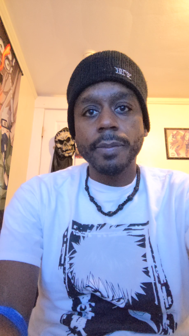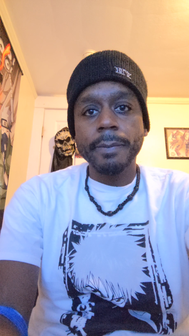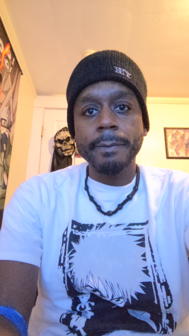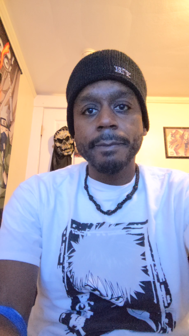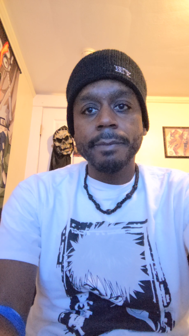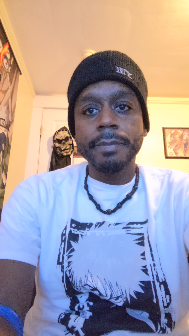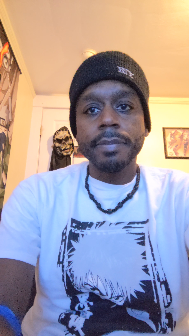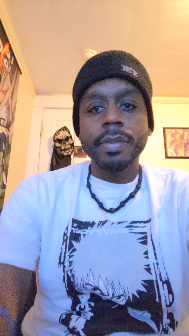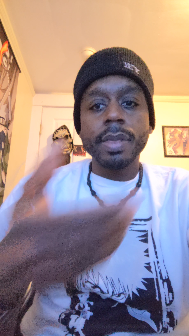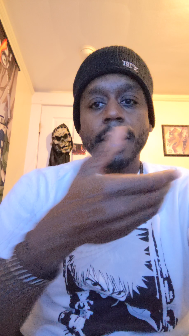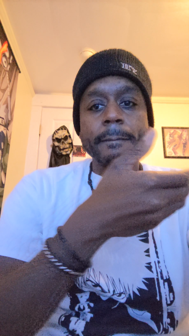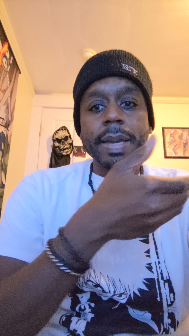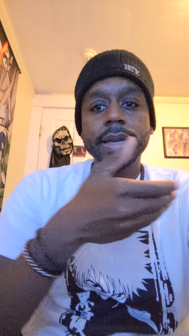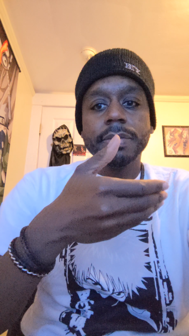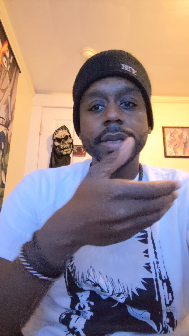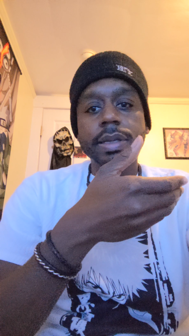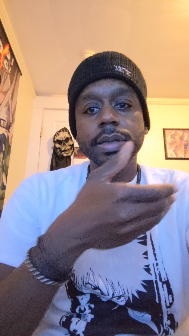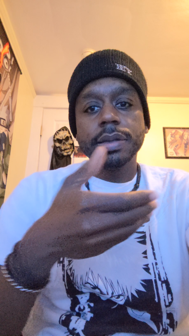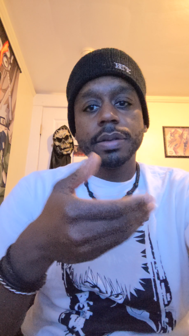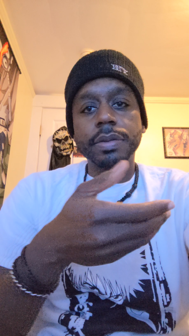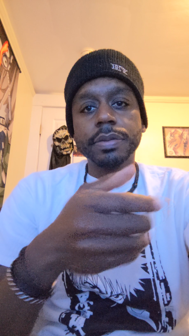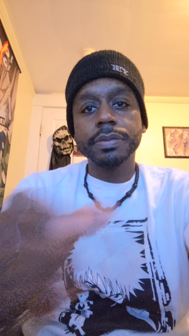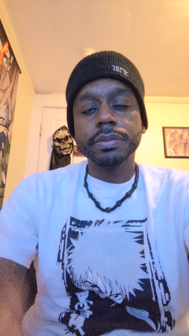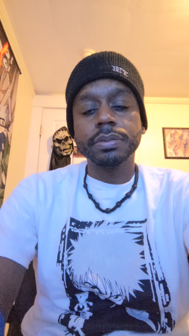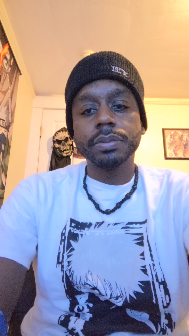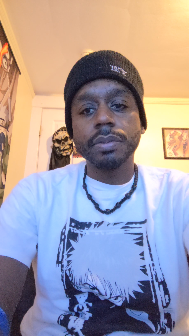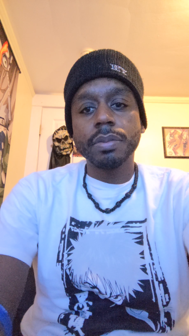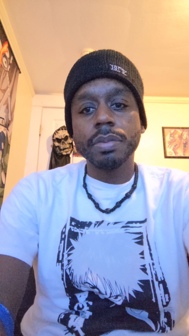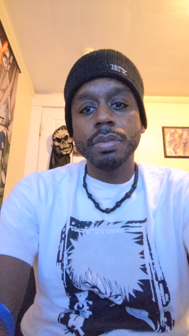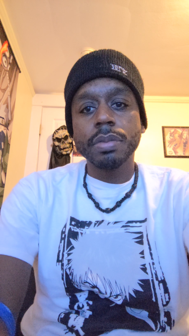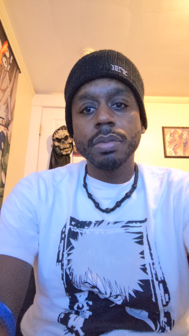baby